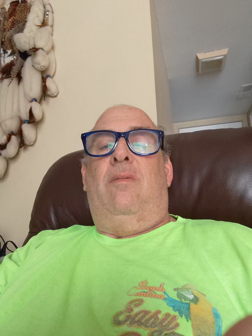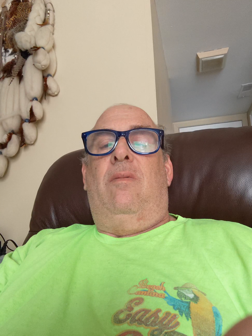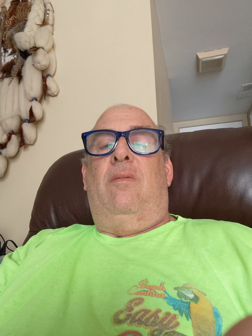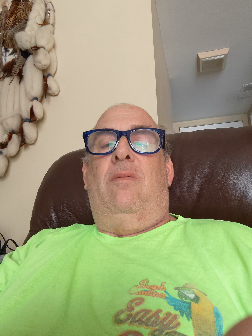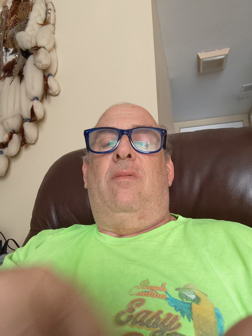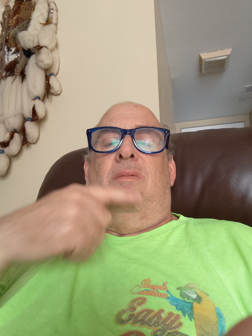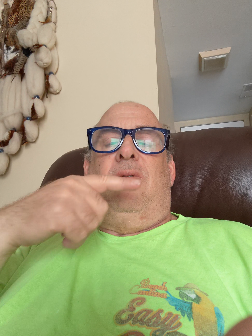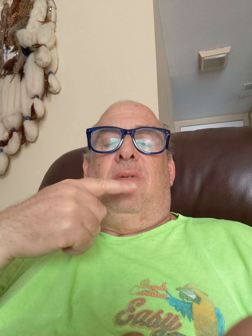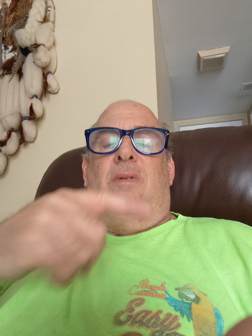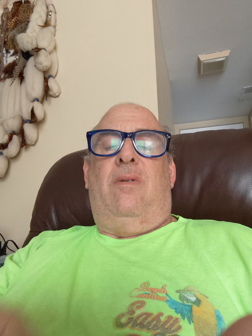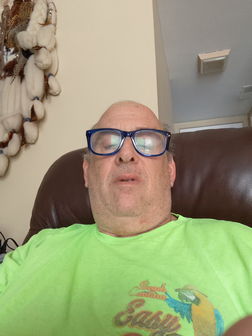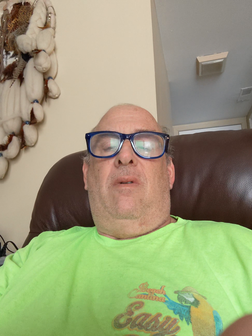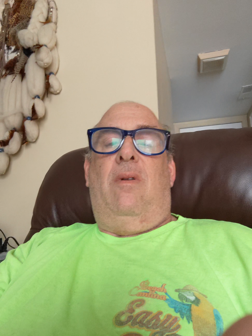say